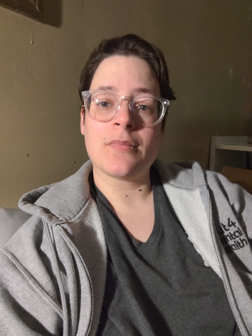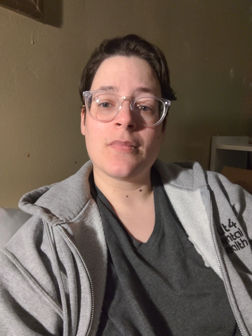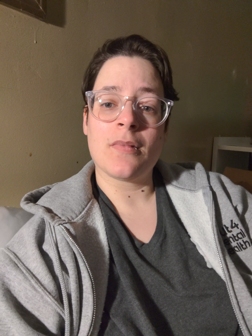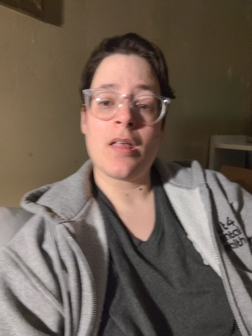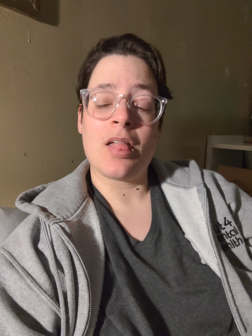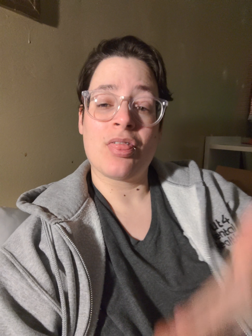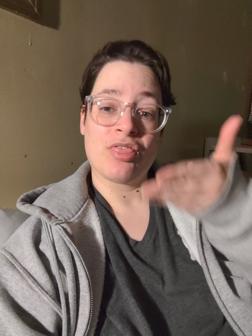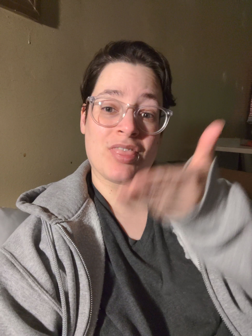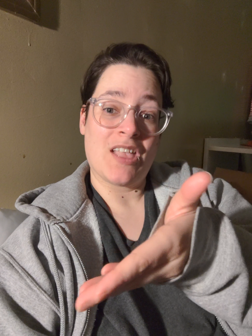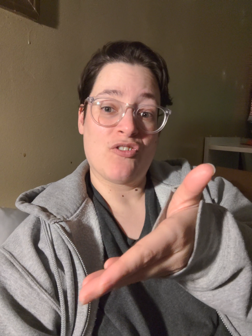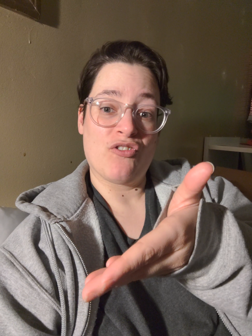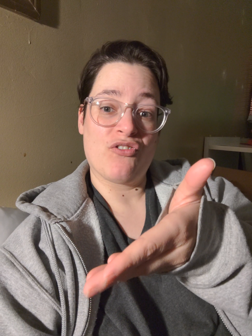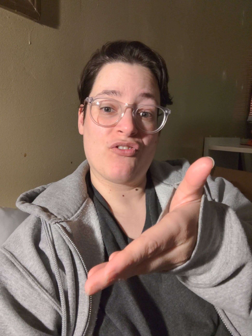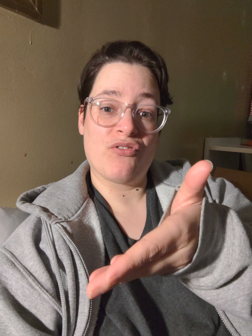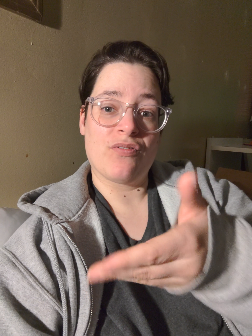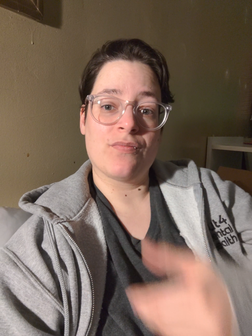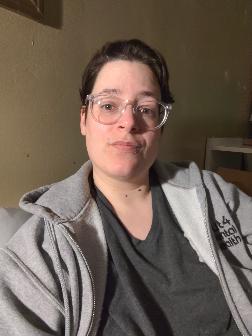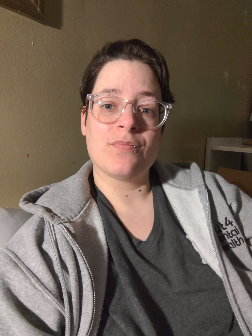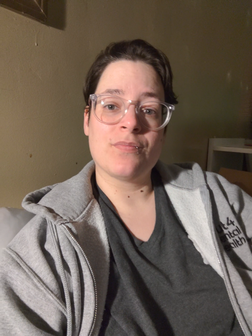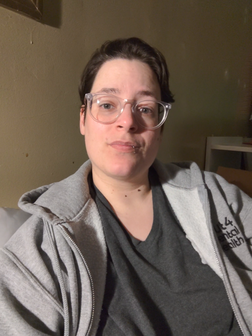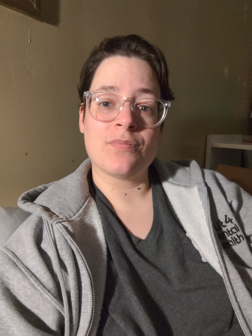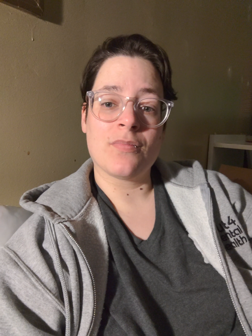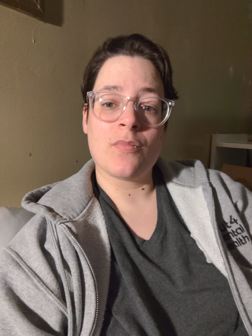there